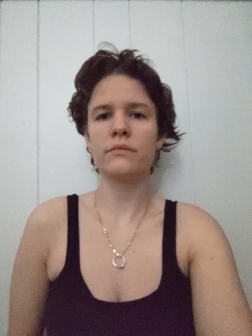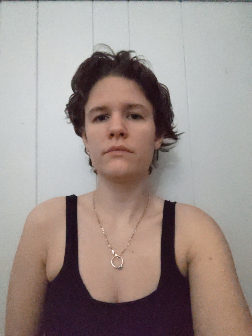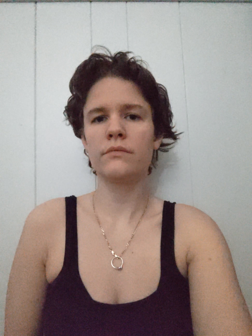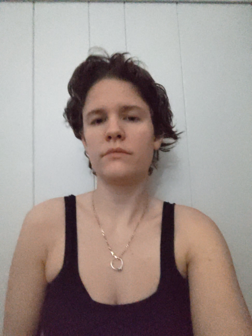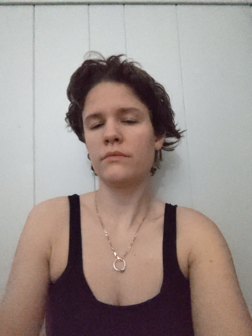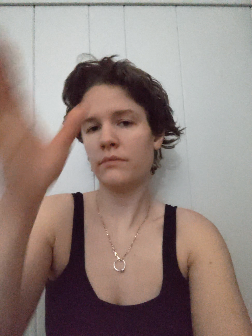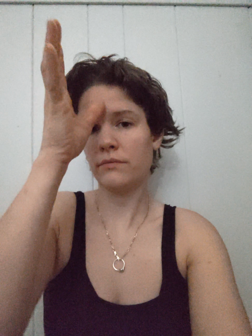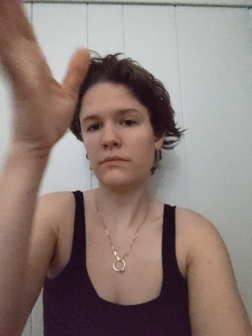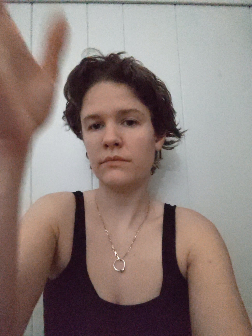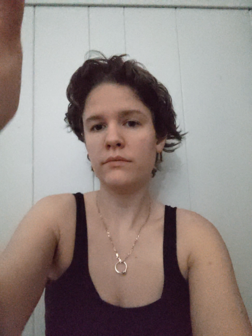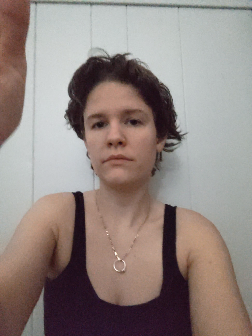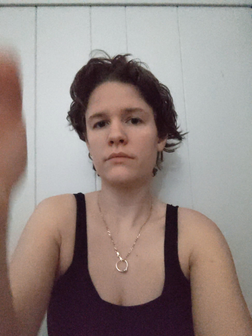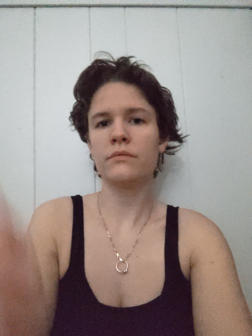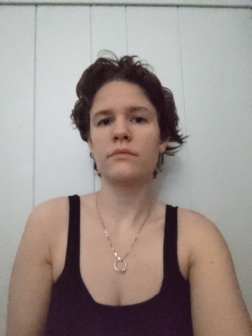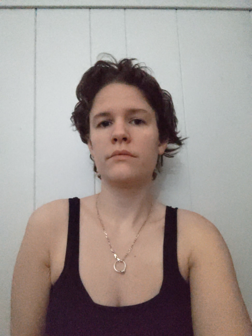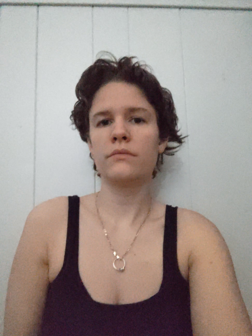grandpa